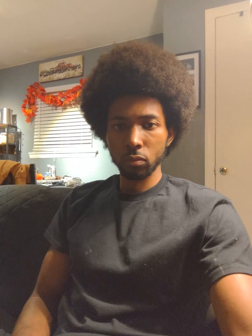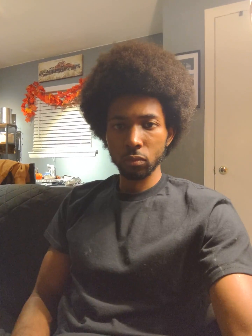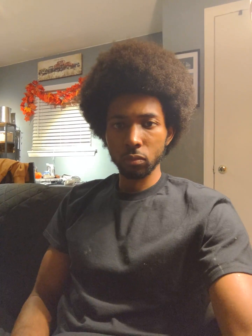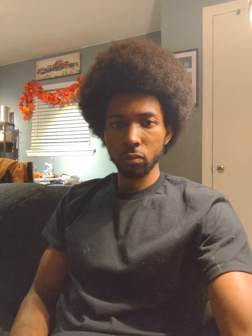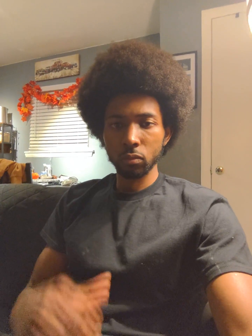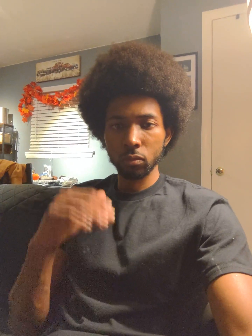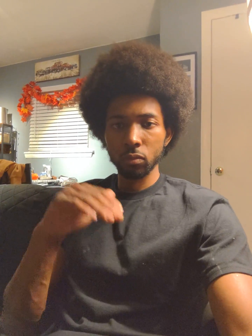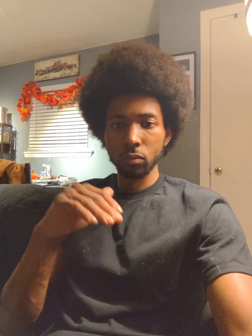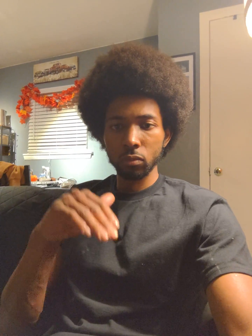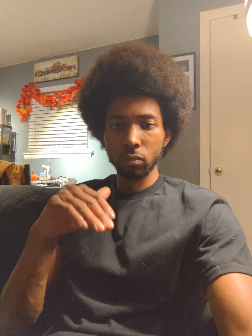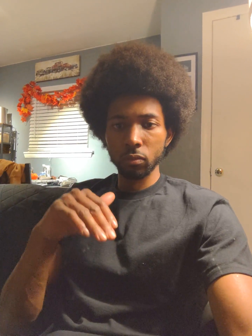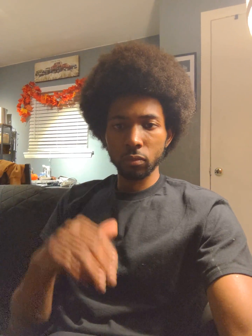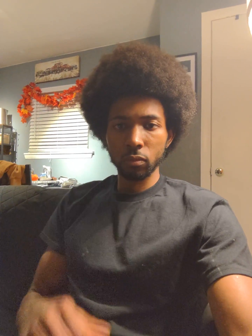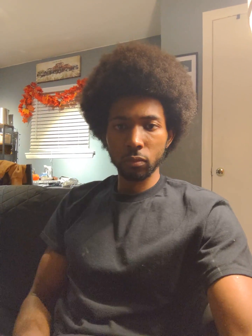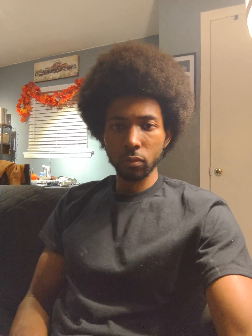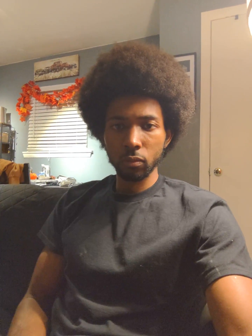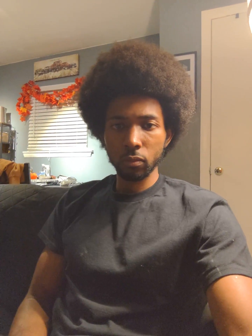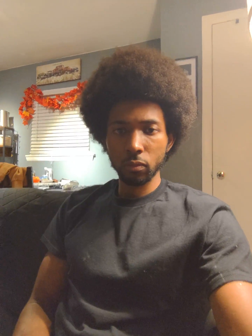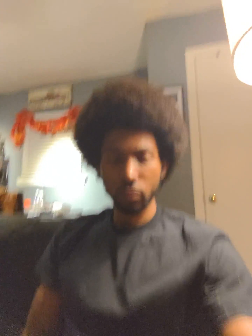doctor